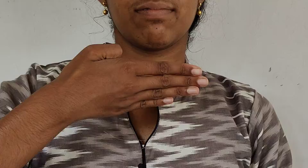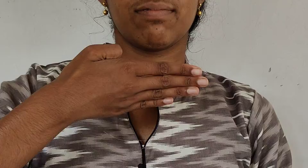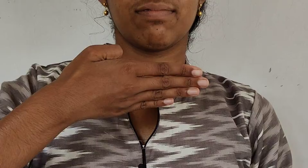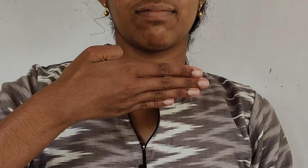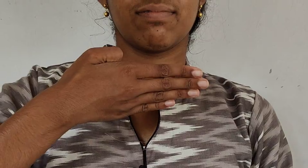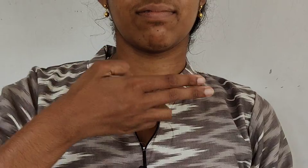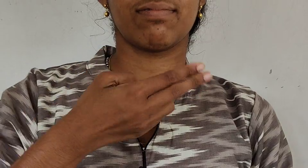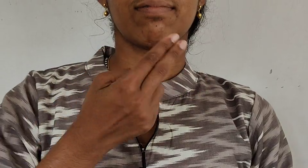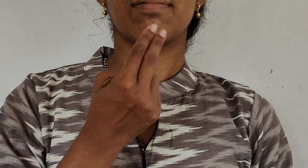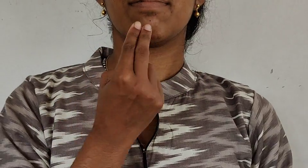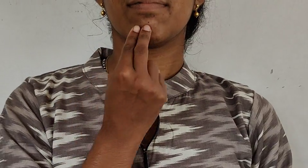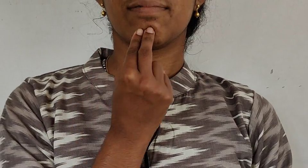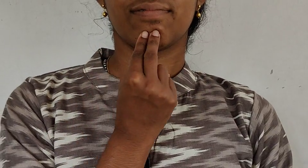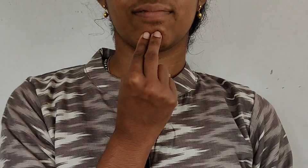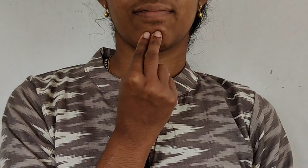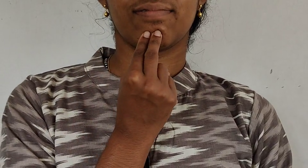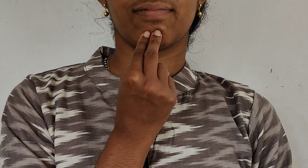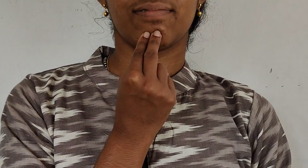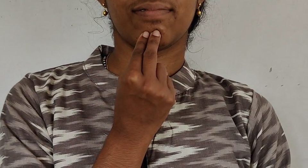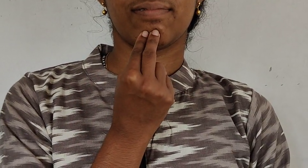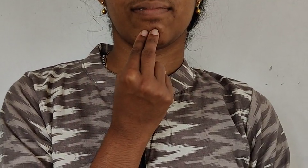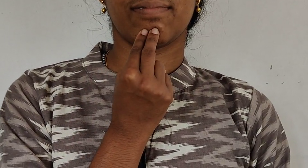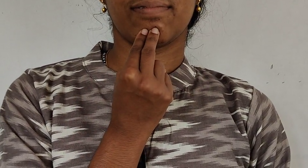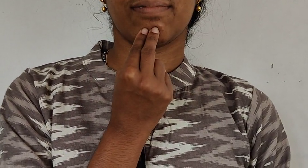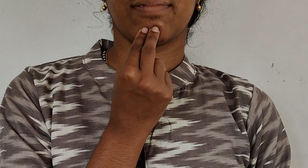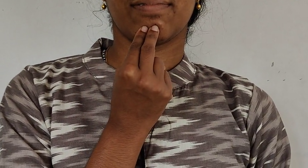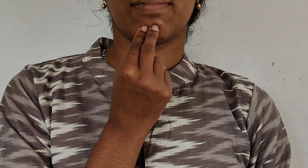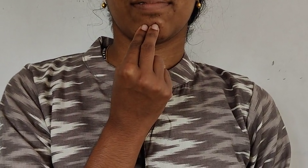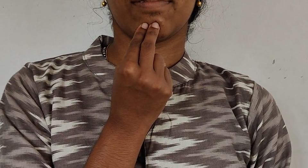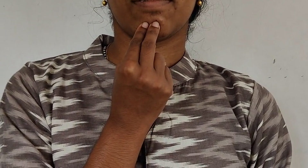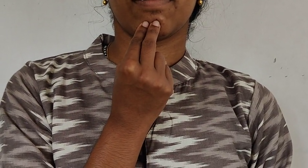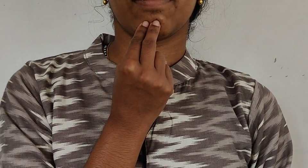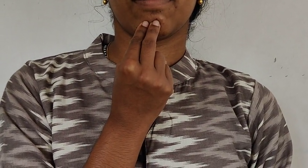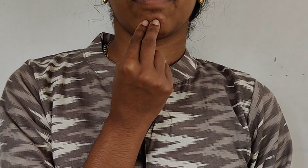അഃ